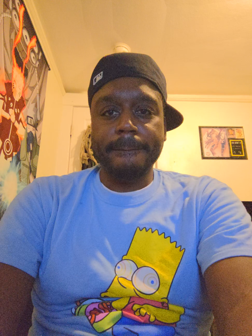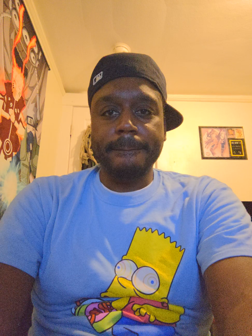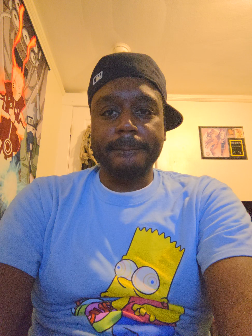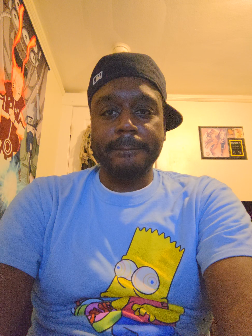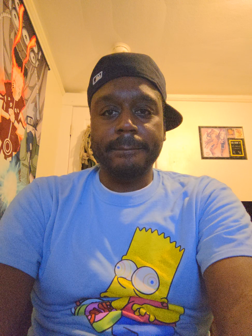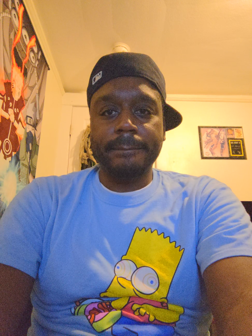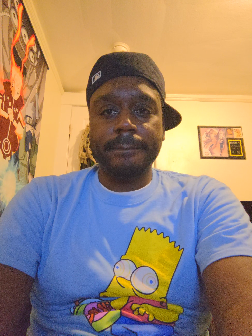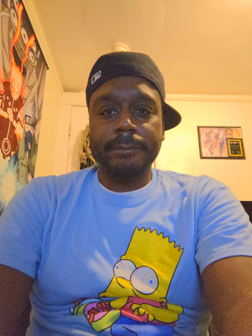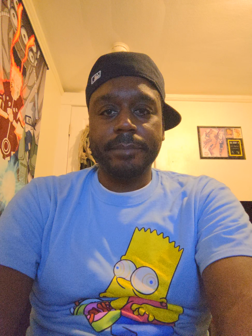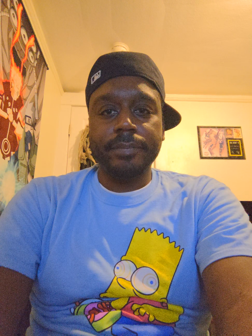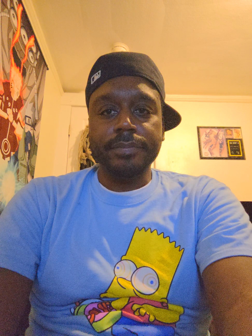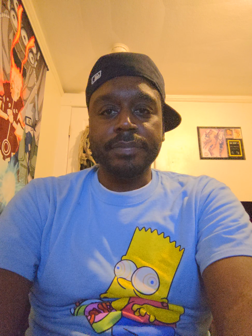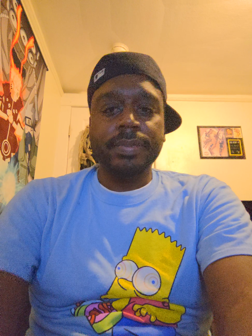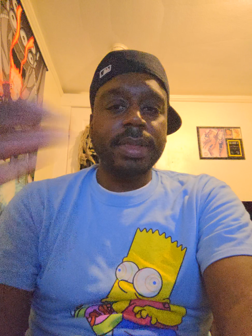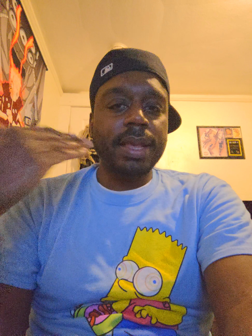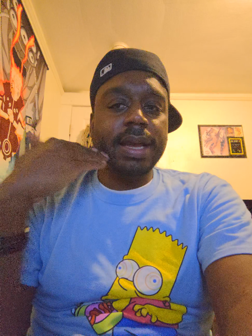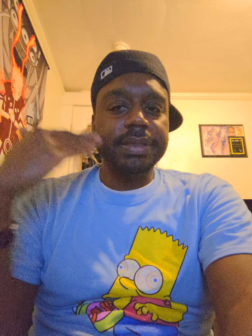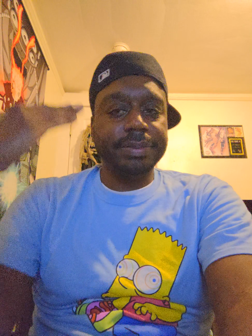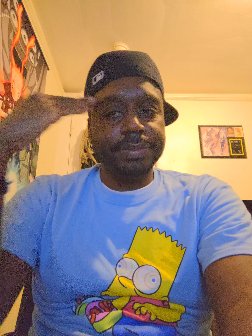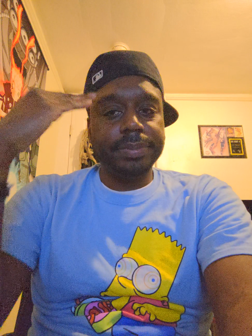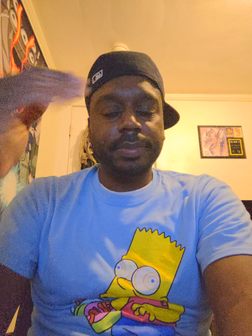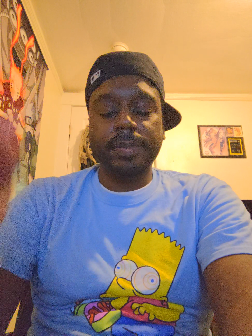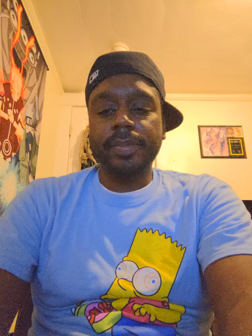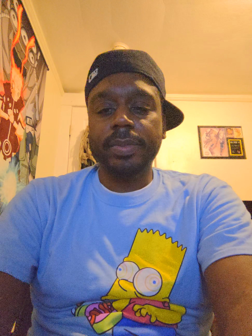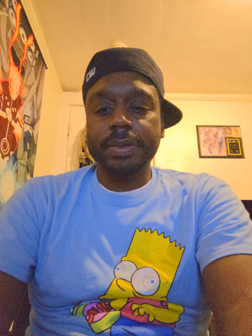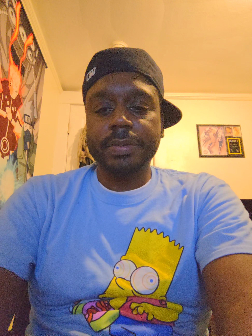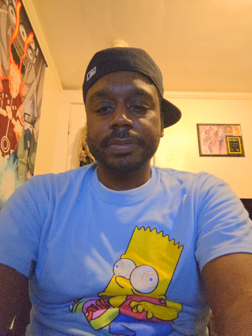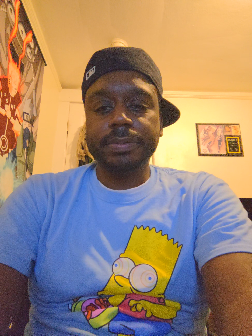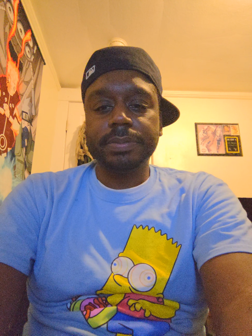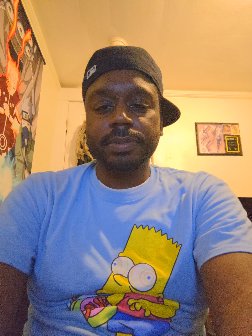head